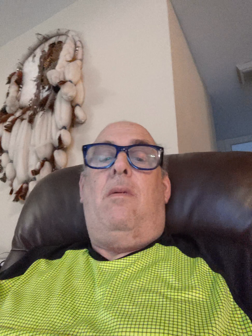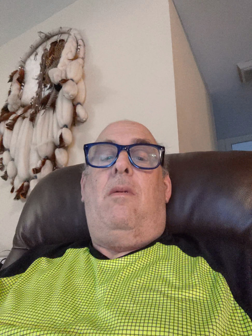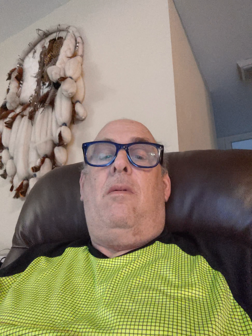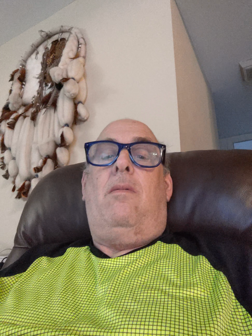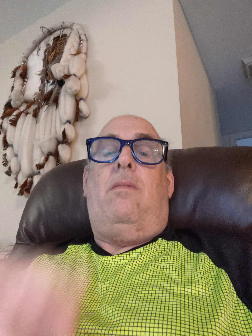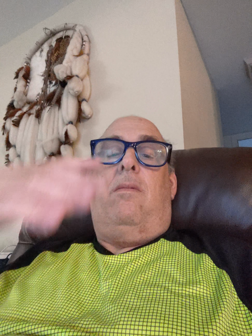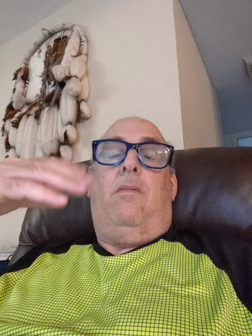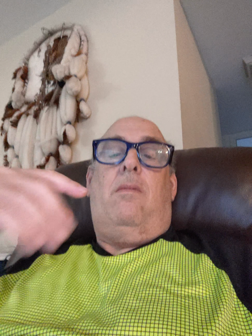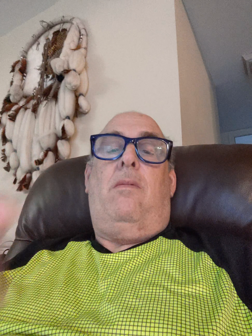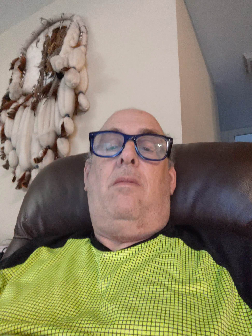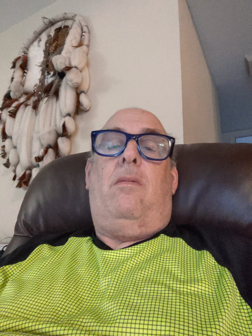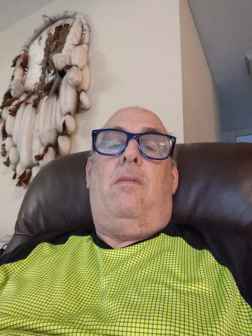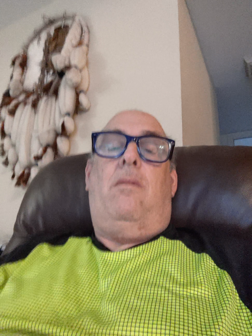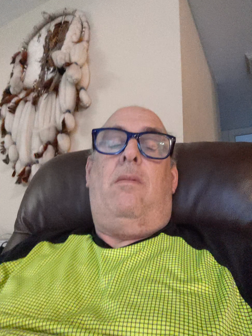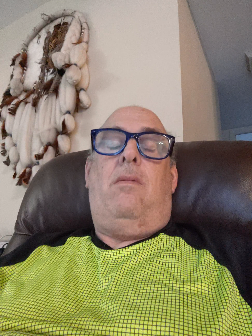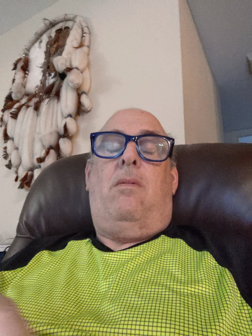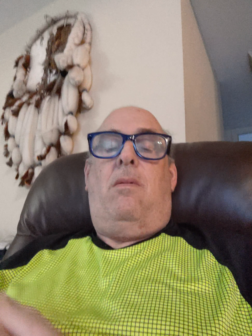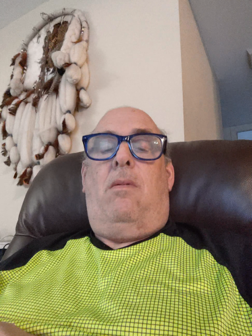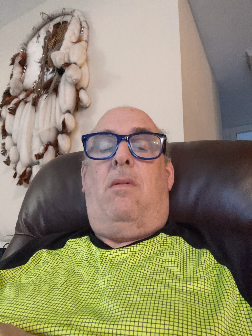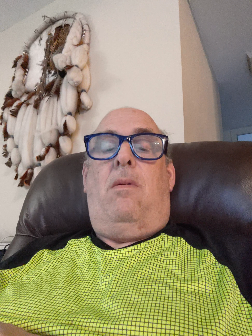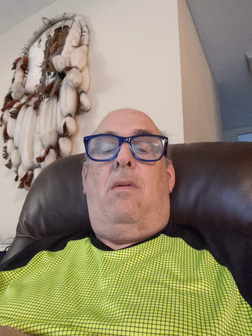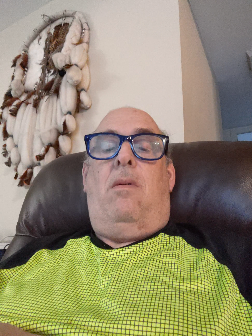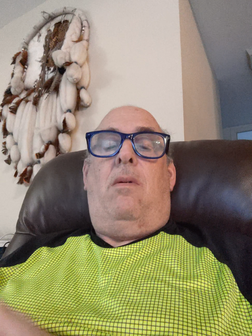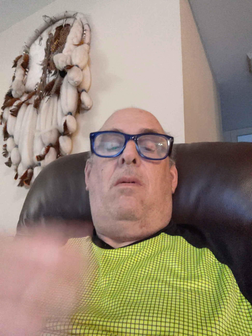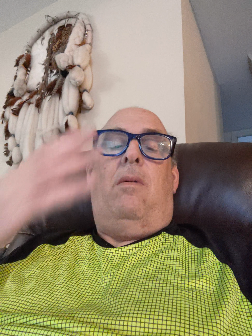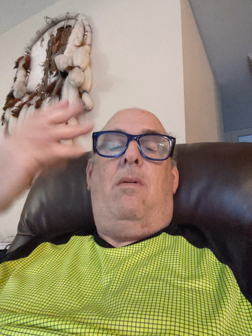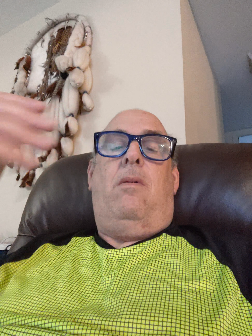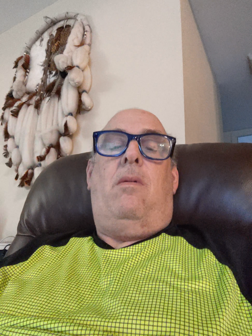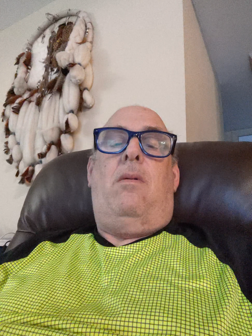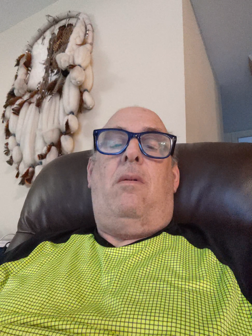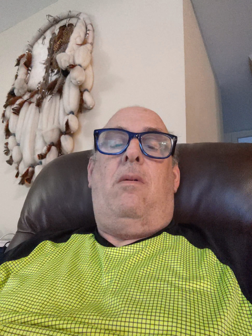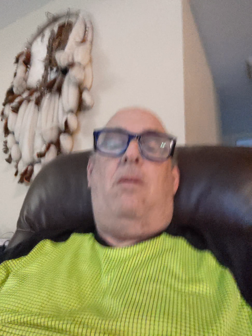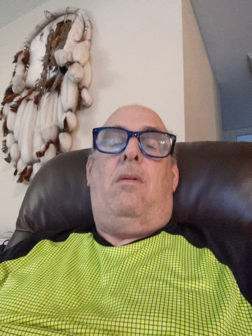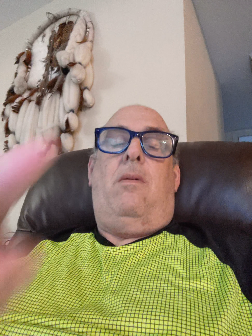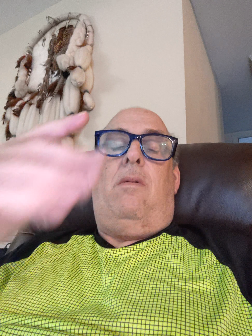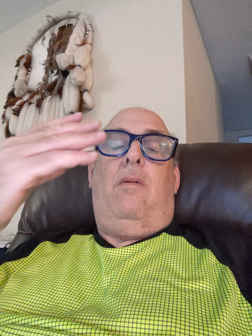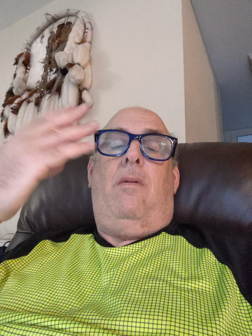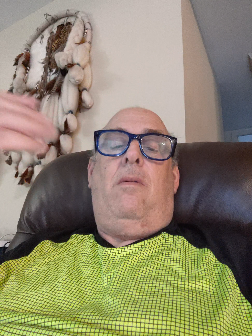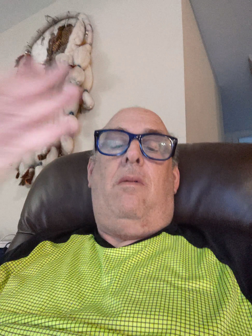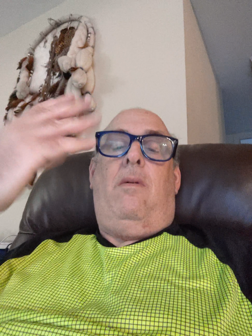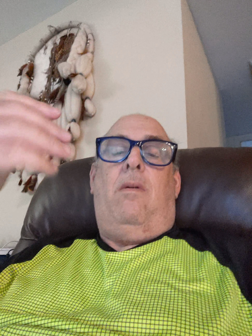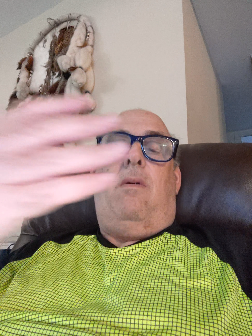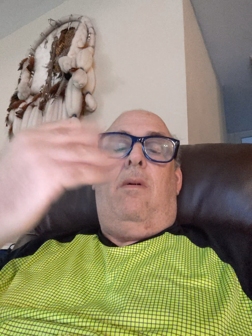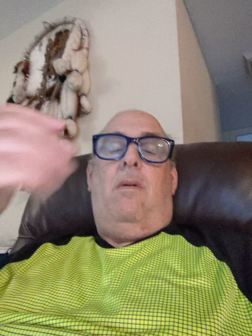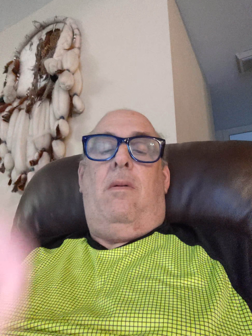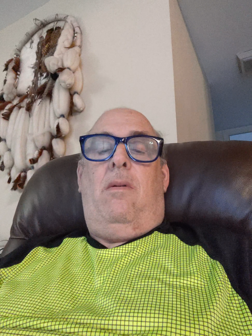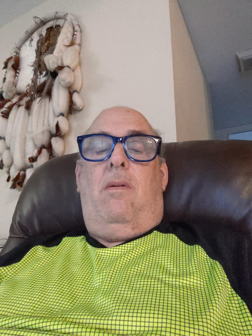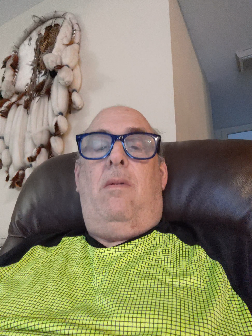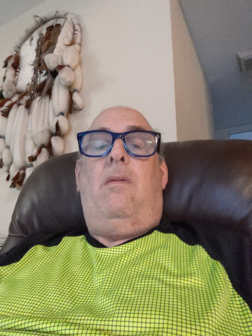outside